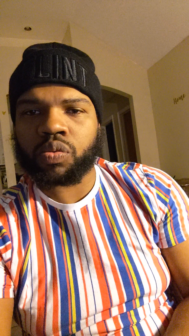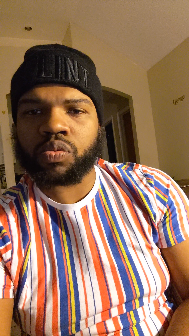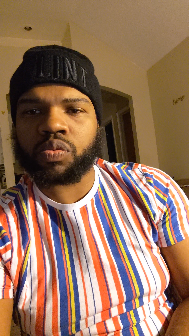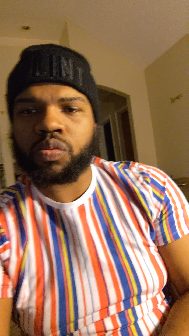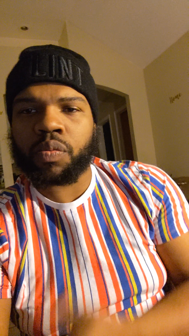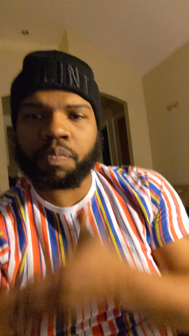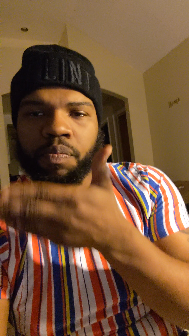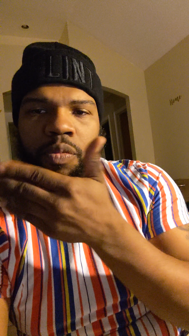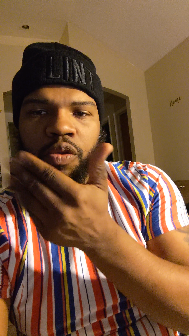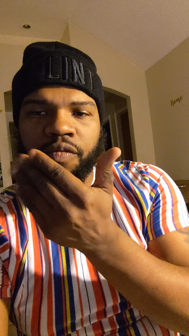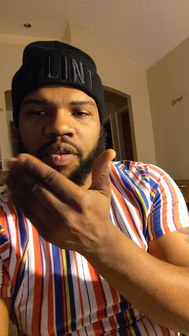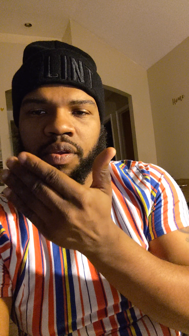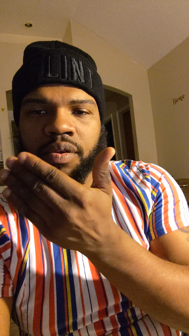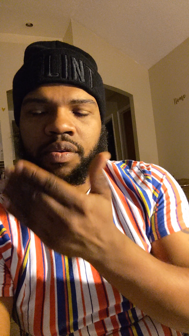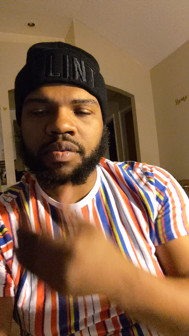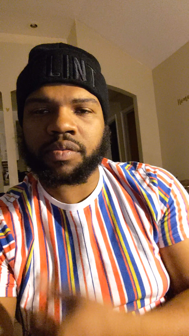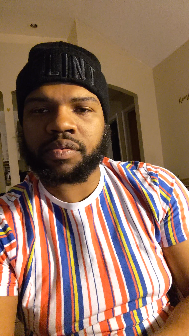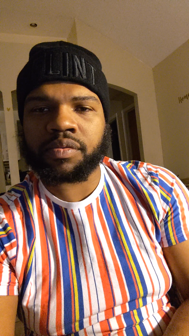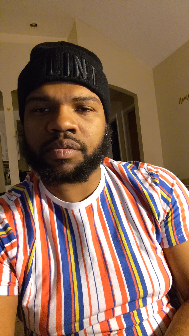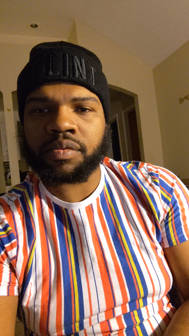butterfly